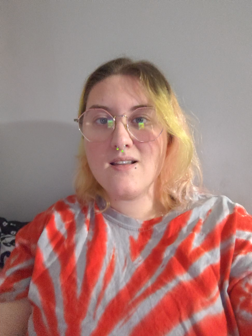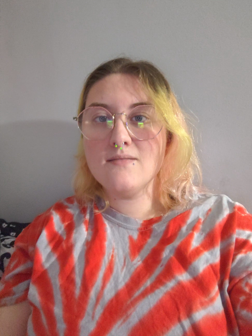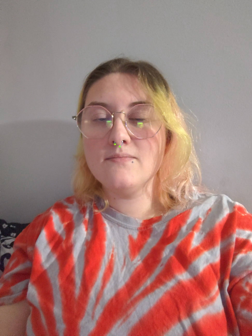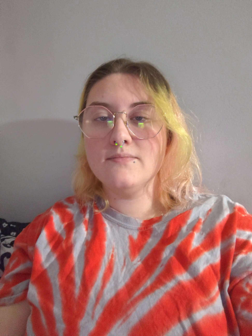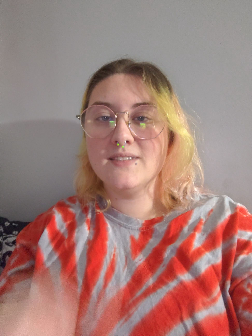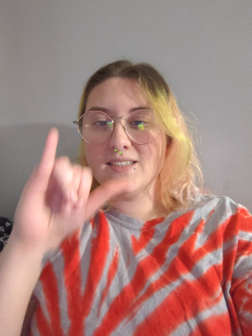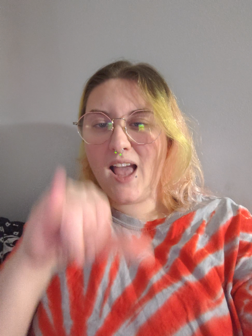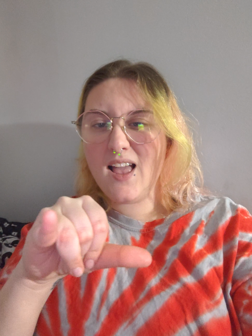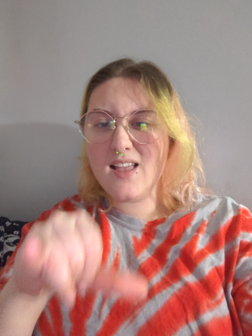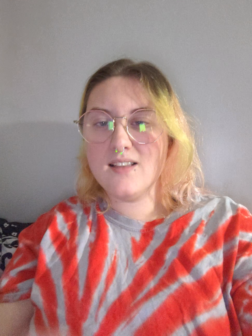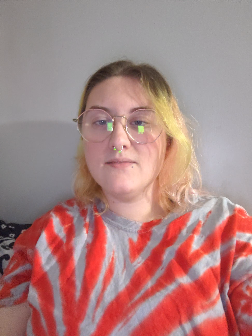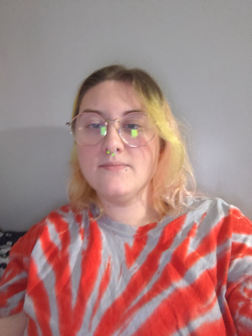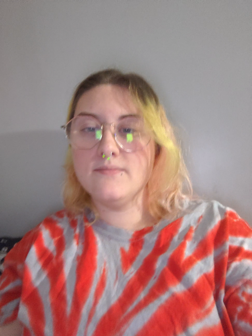stay